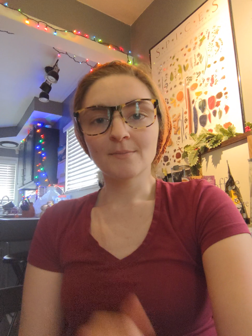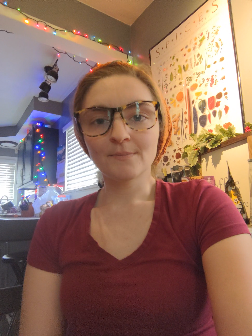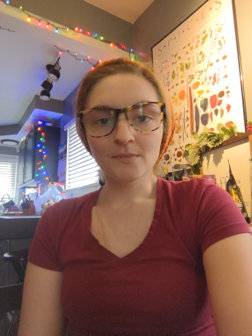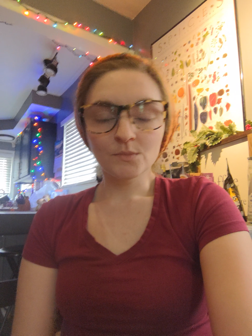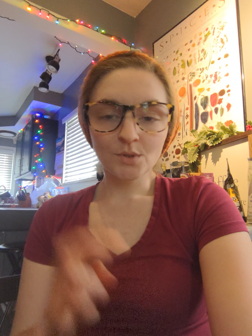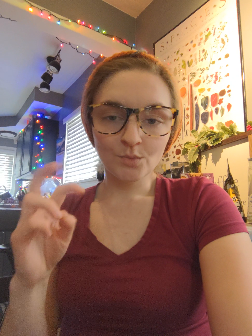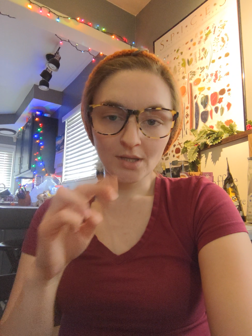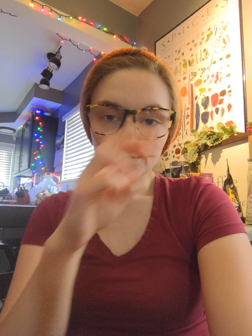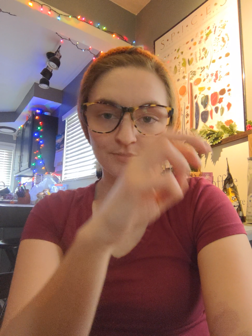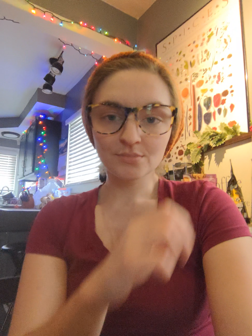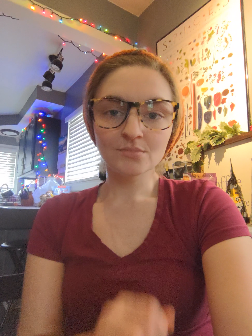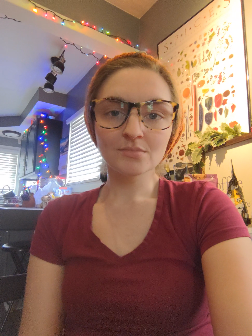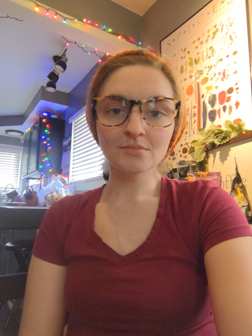stairs